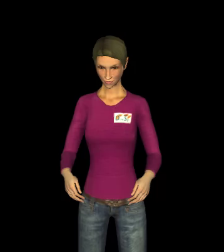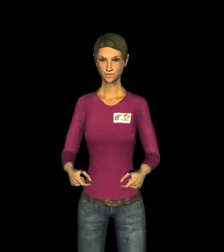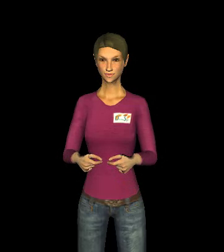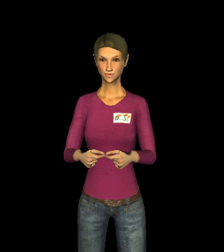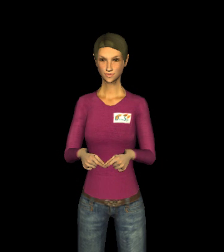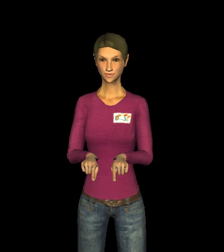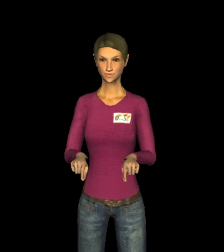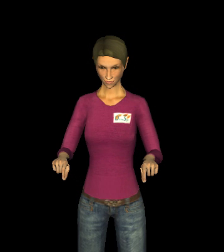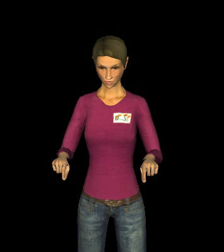يفحص